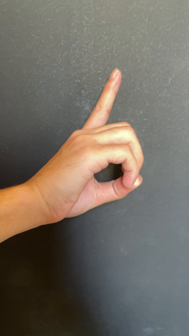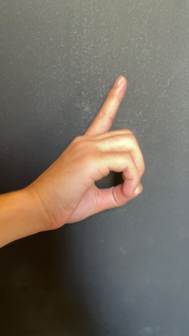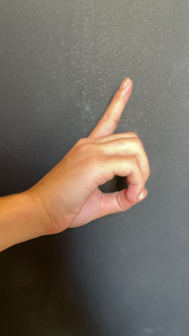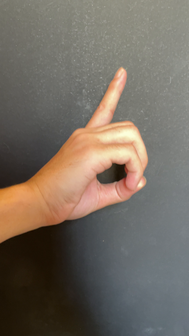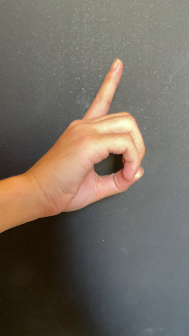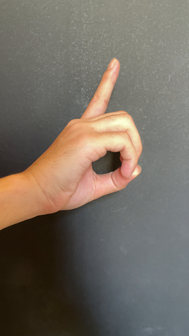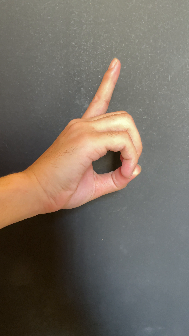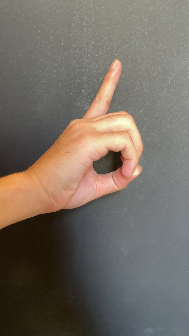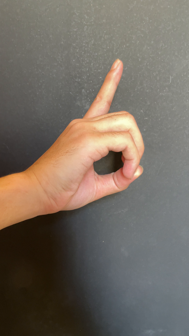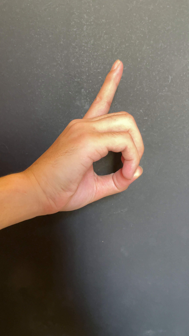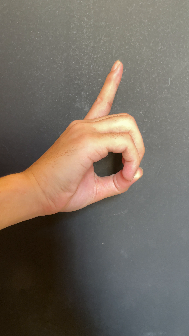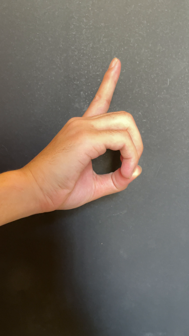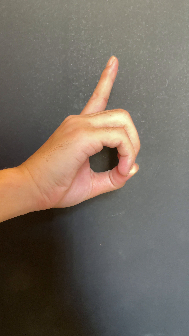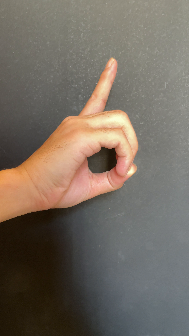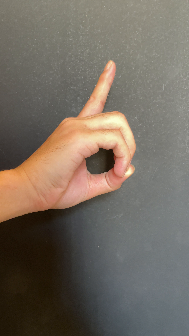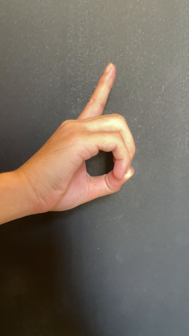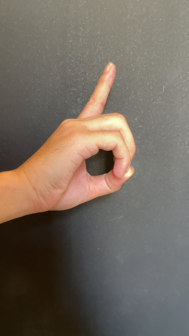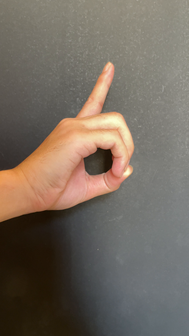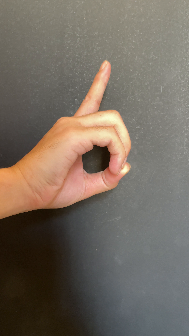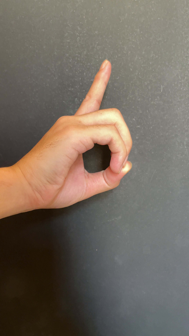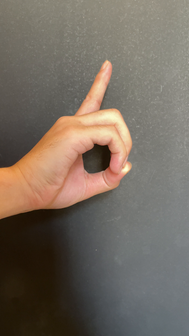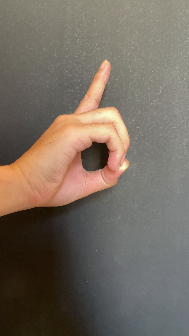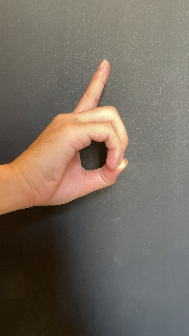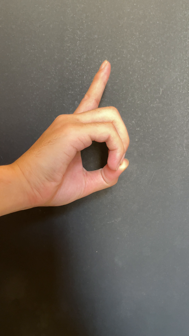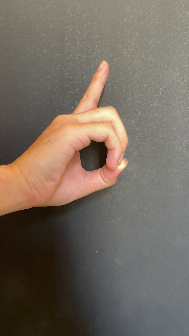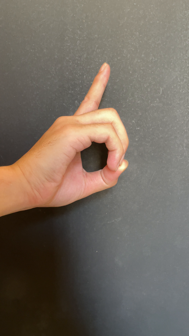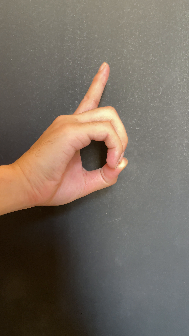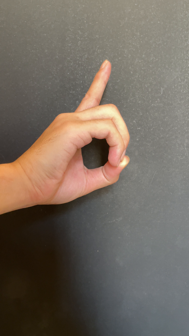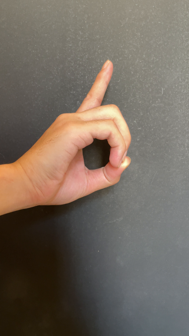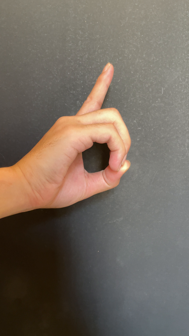ठ